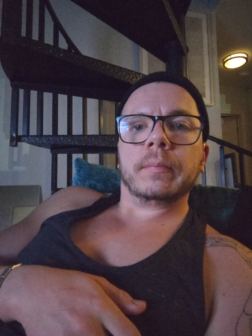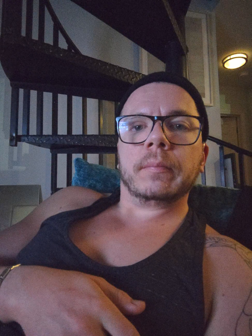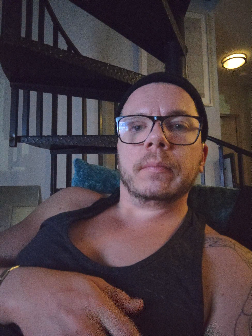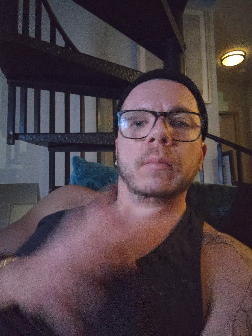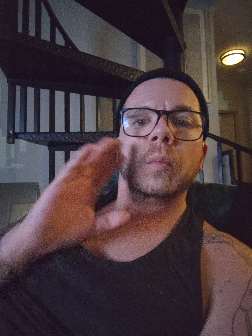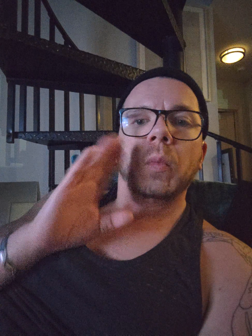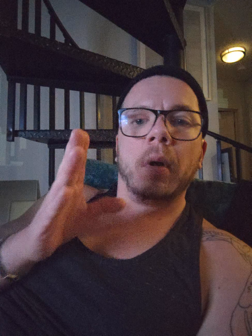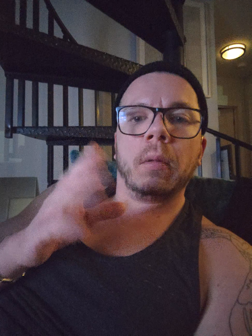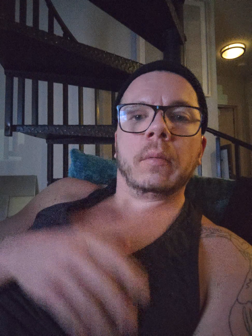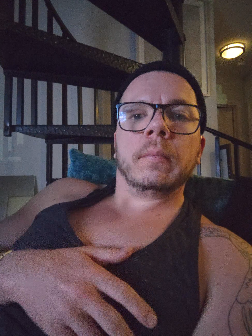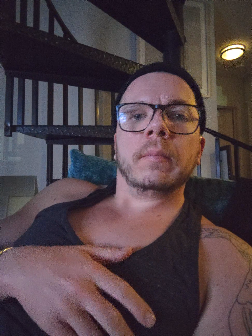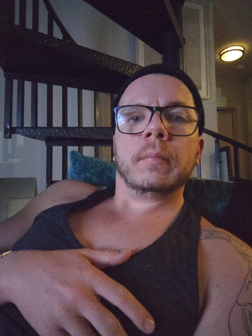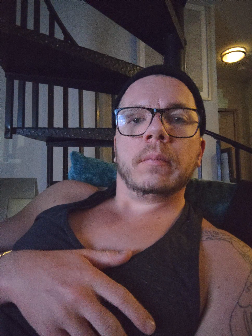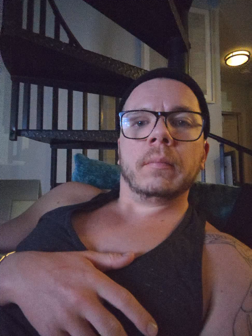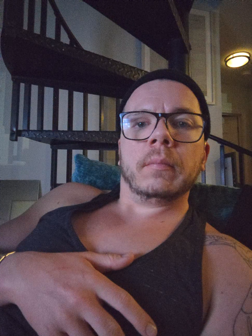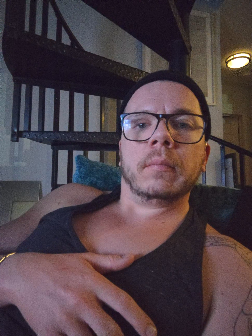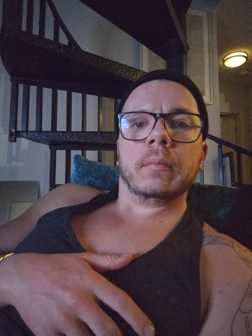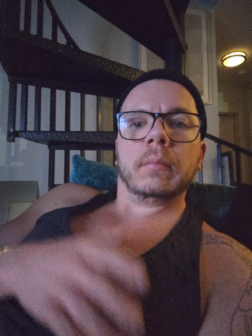will